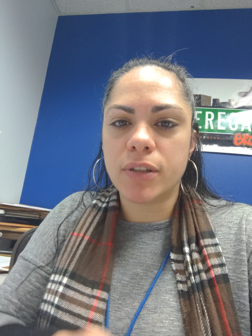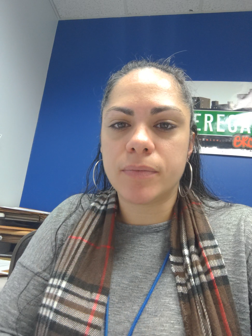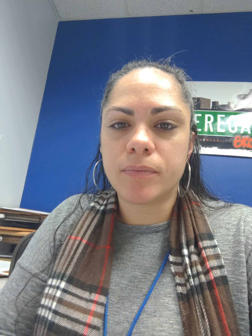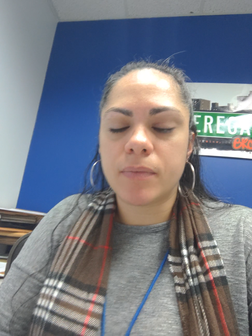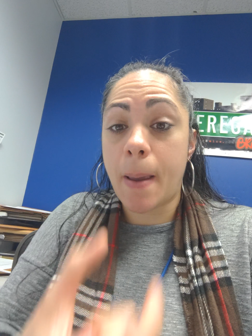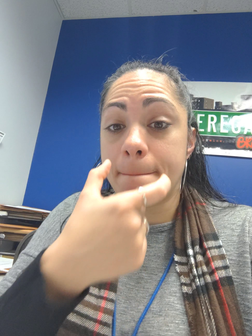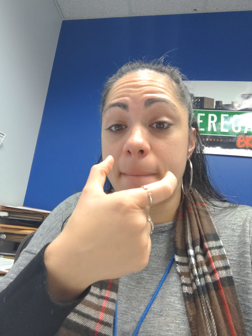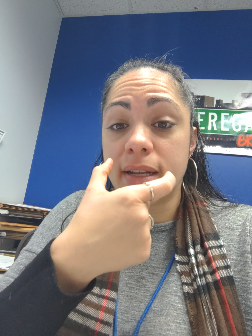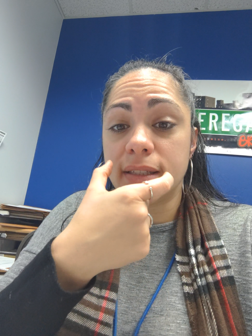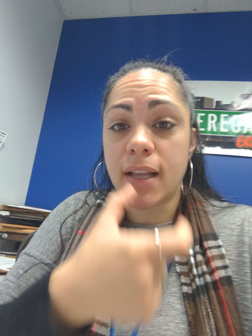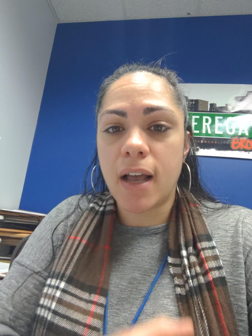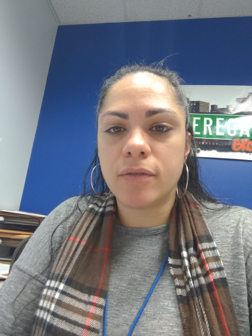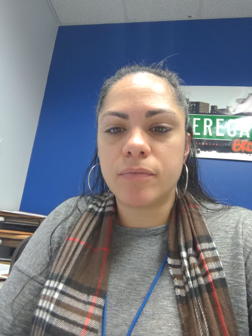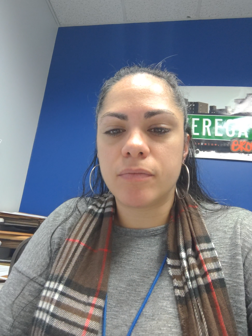pizza